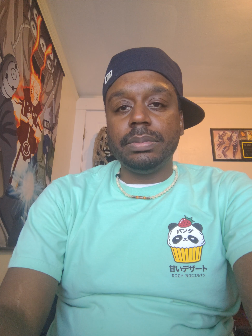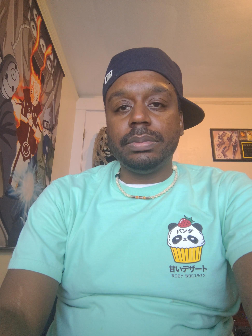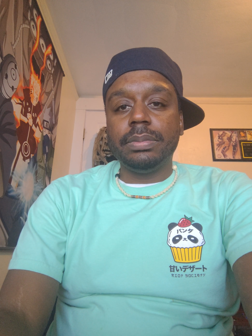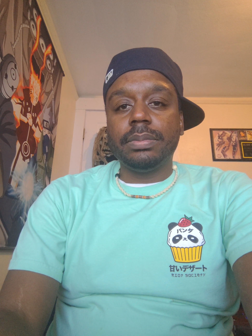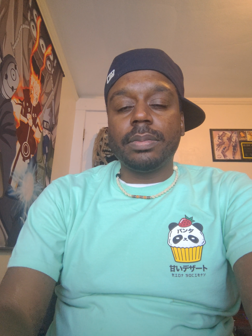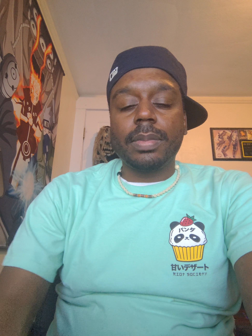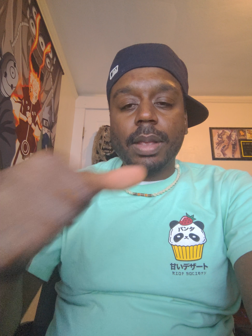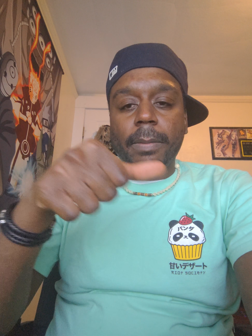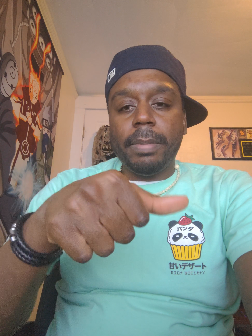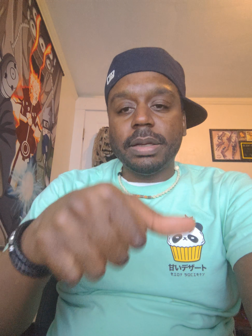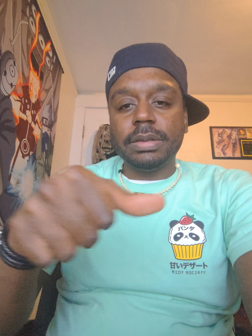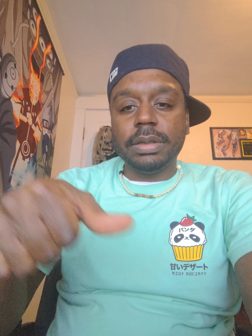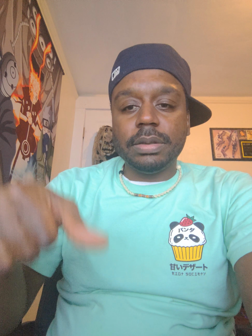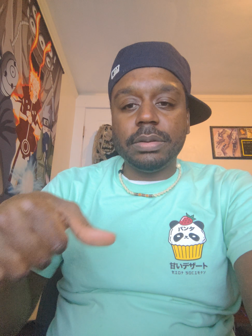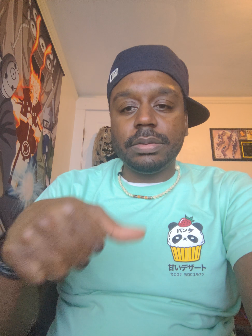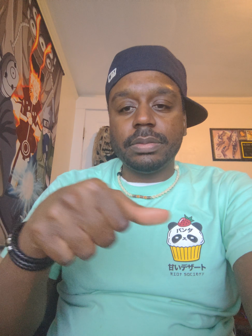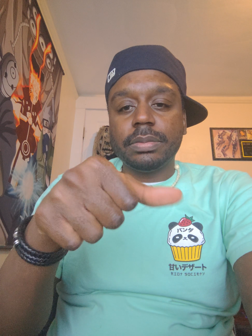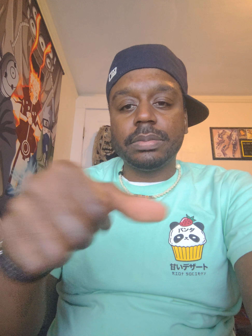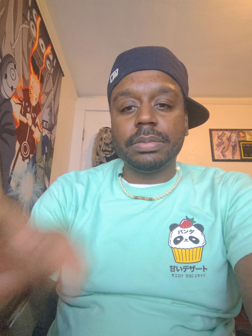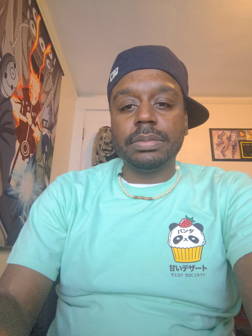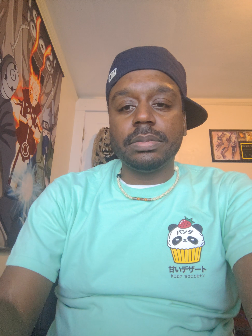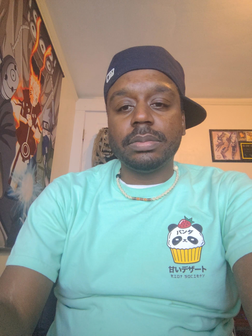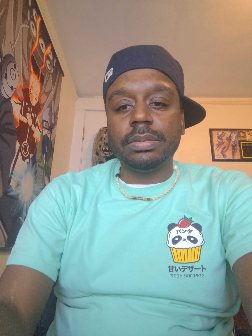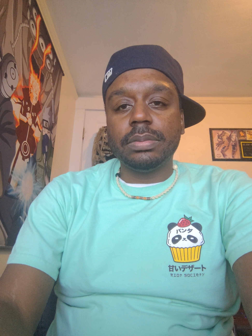puzzle